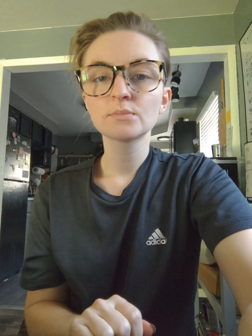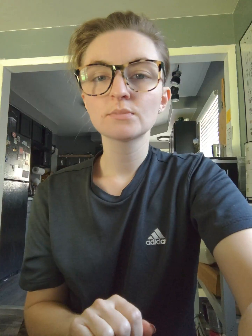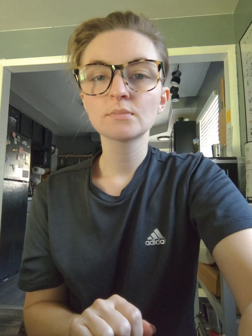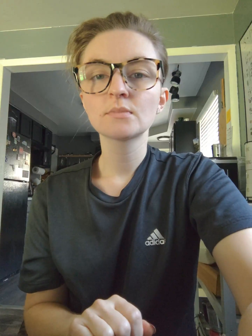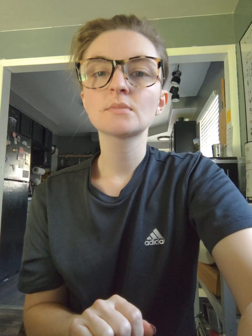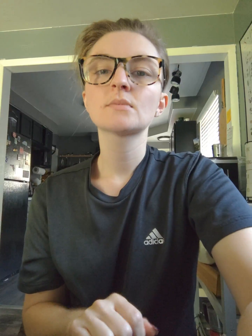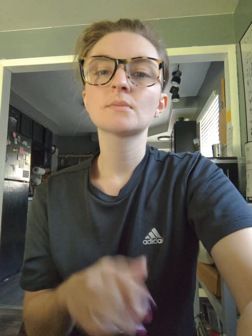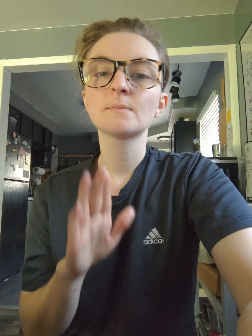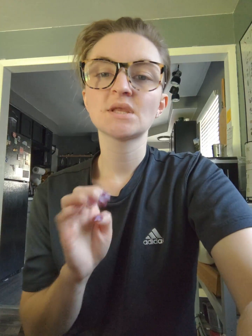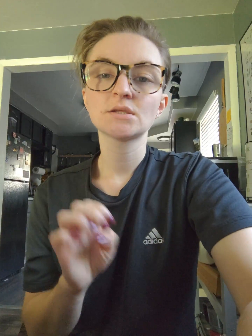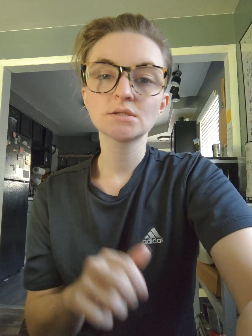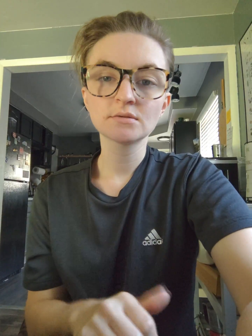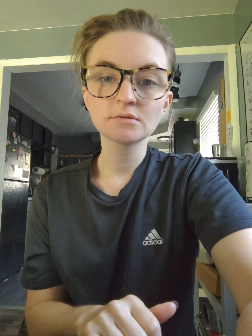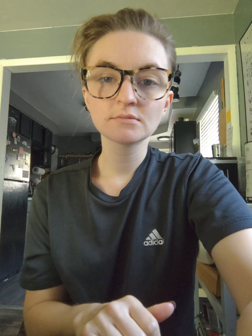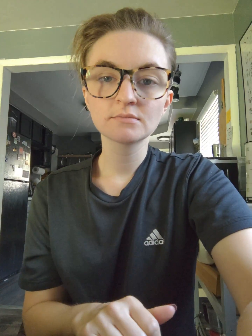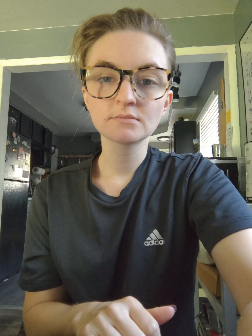be